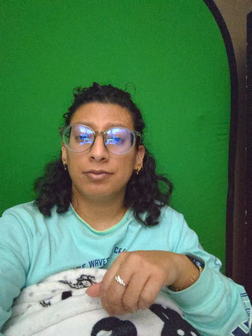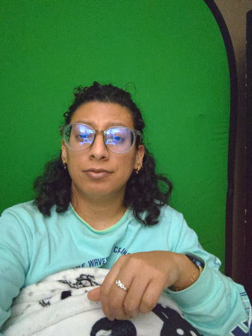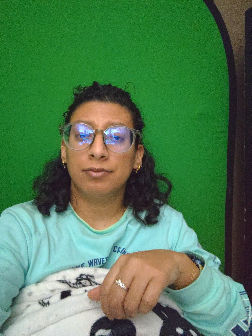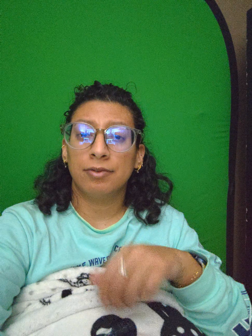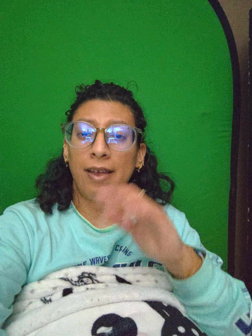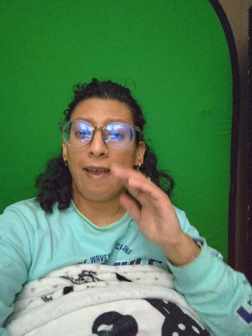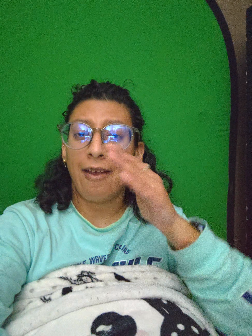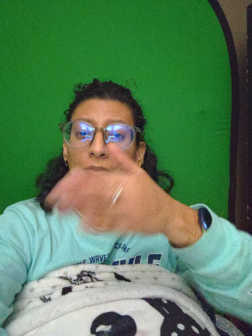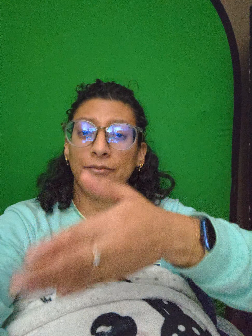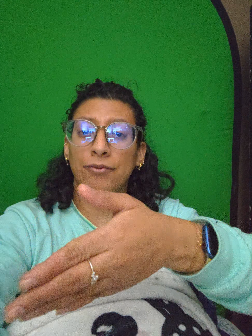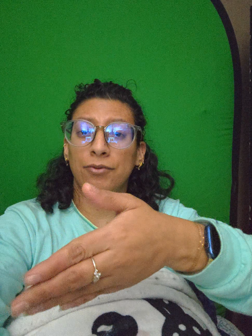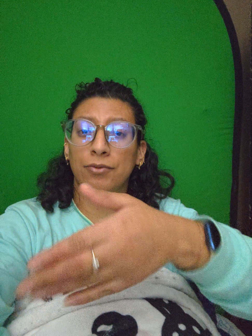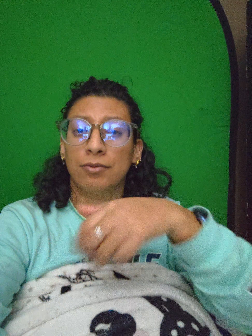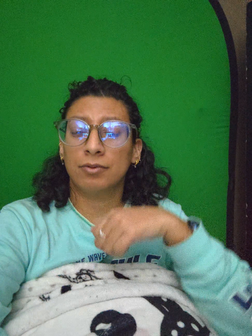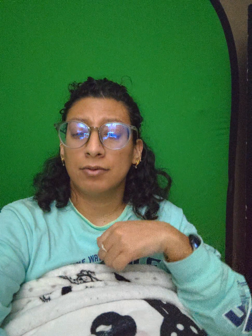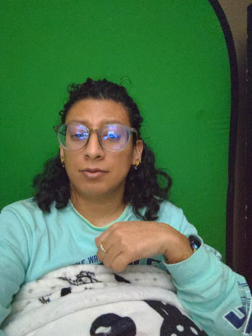after